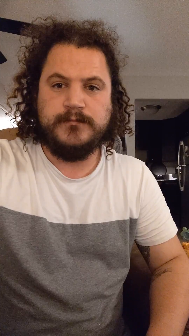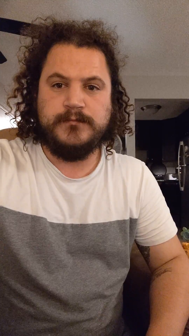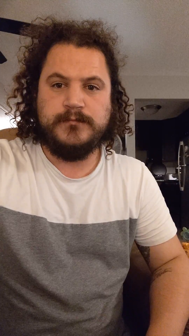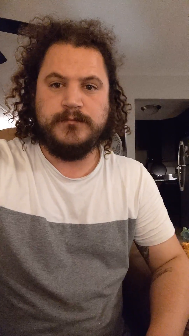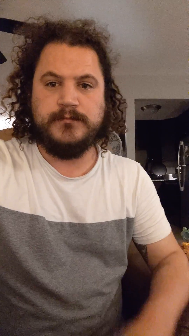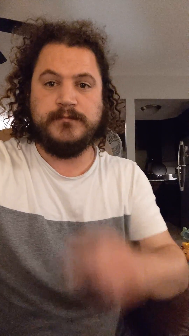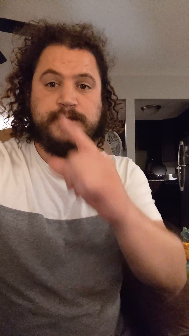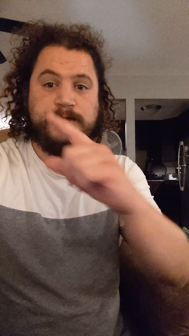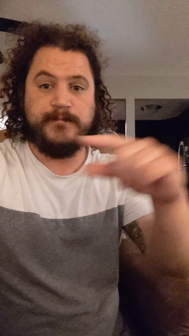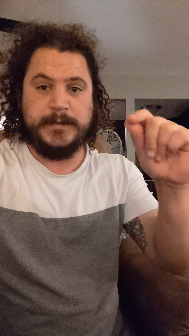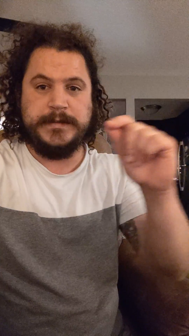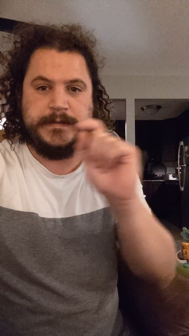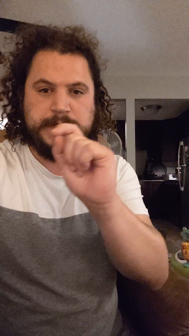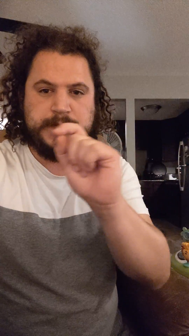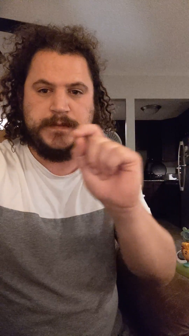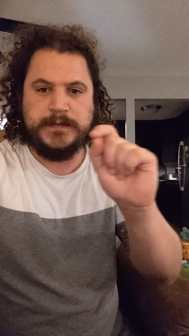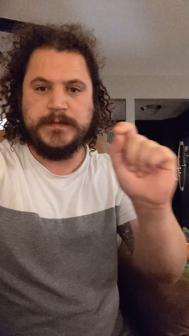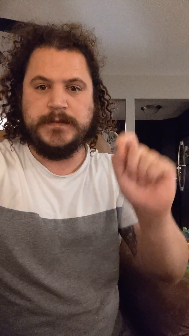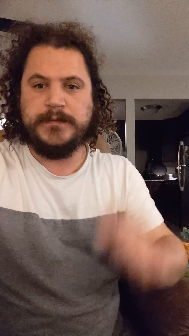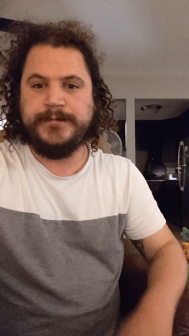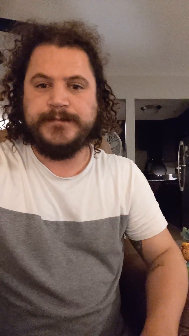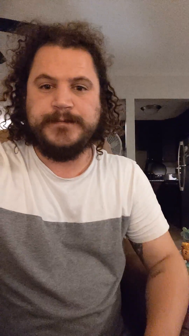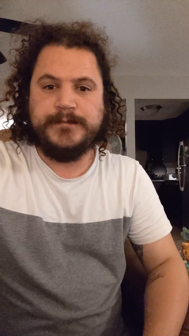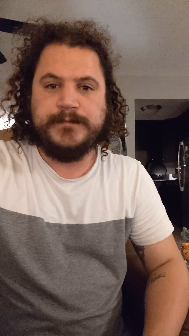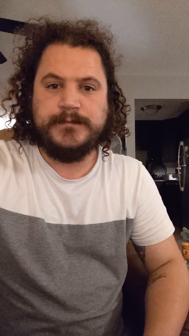peas